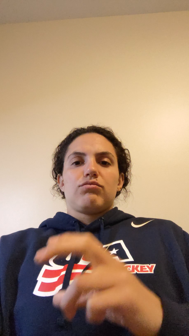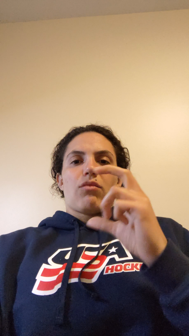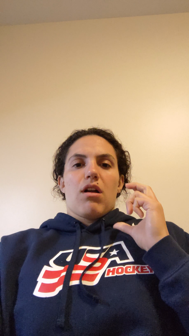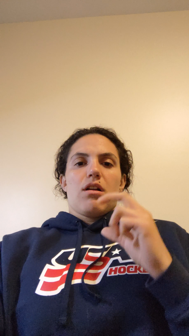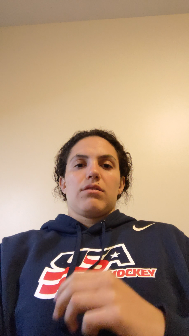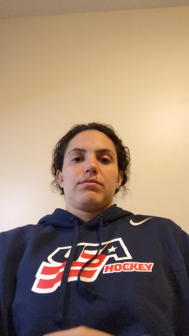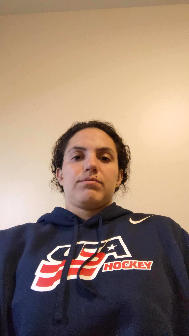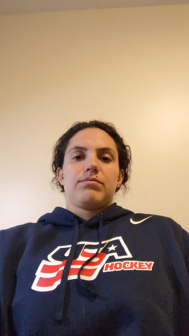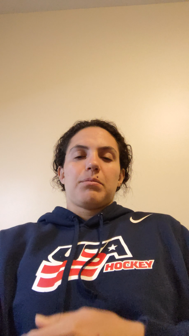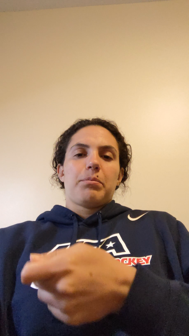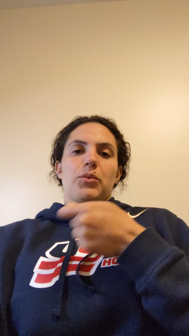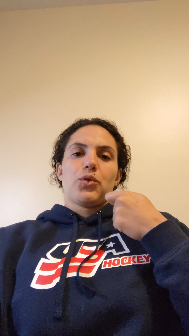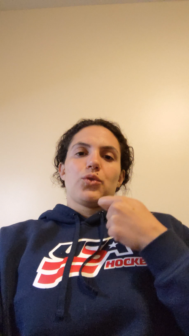pull